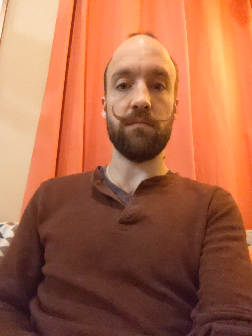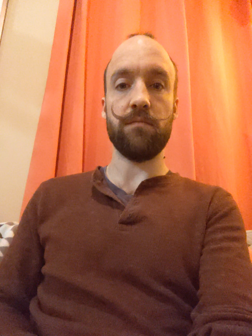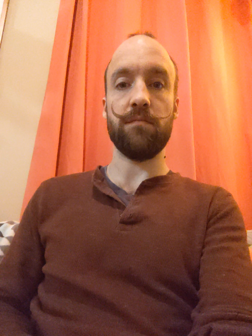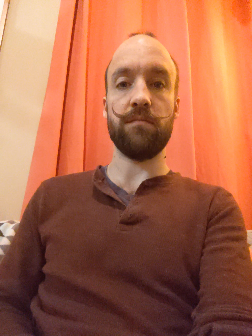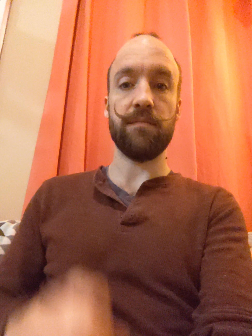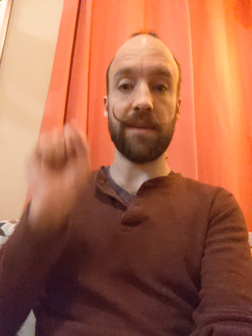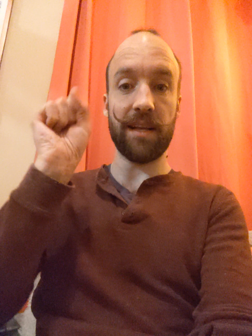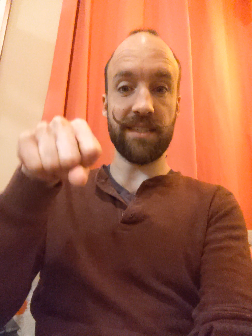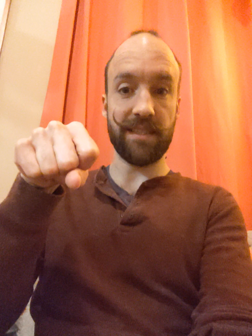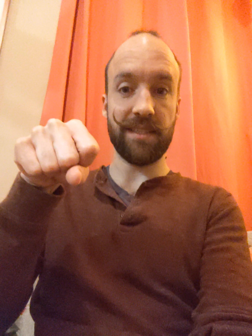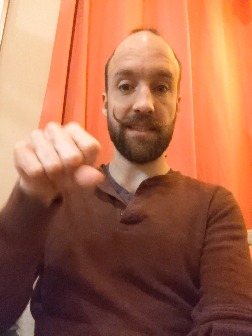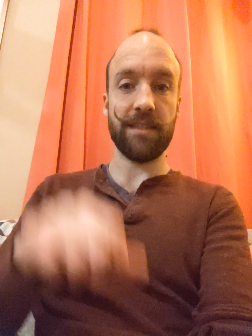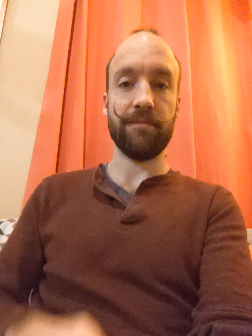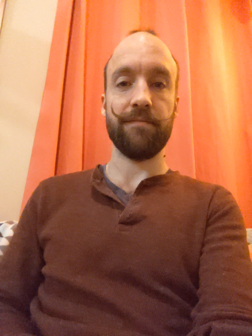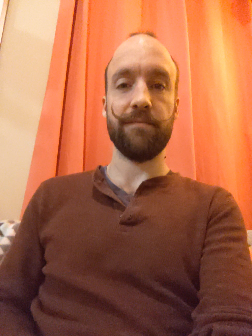yes